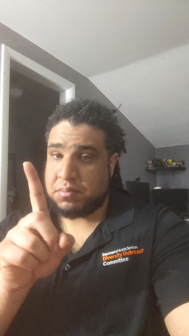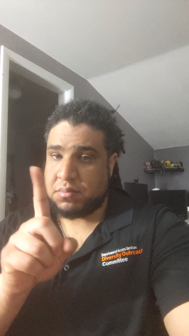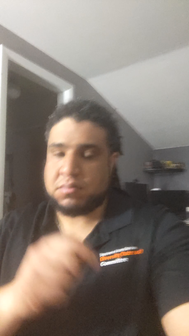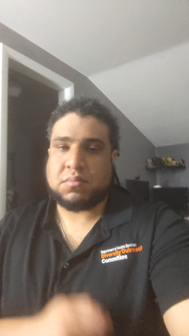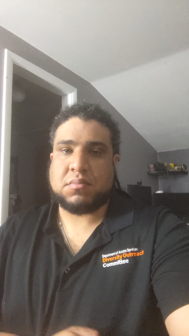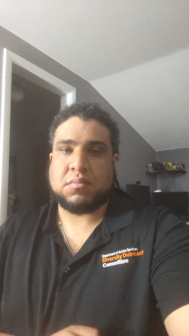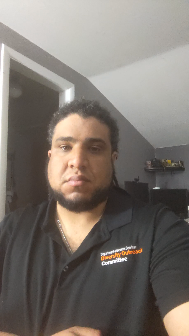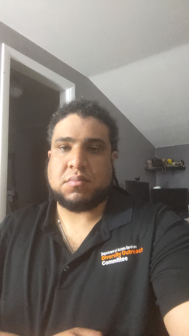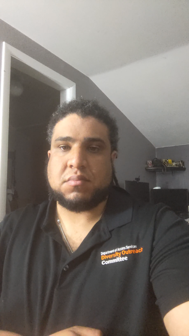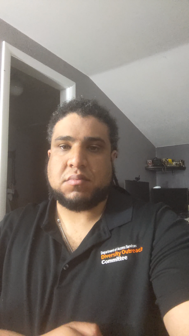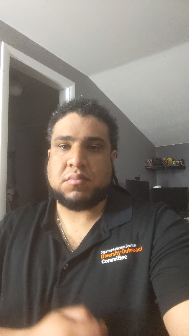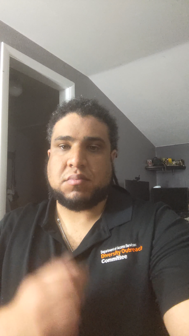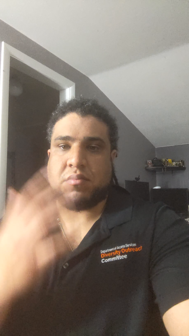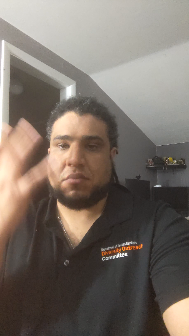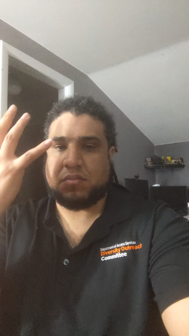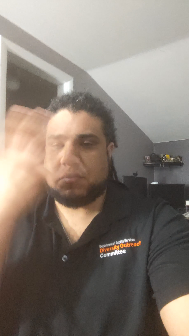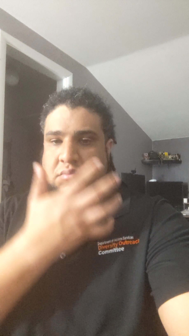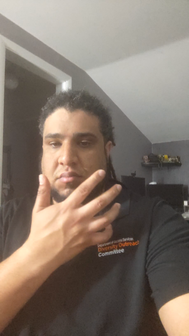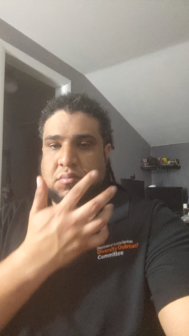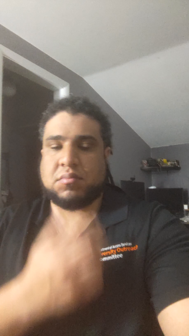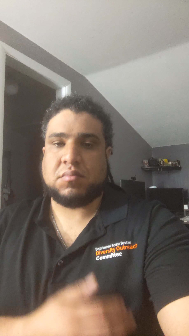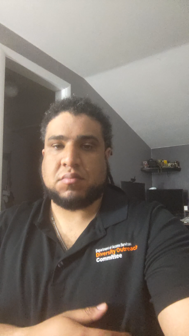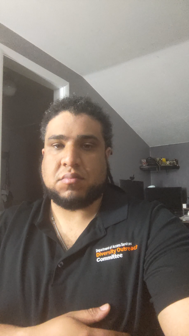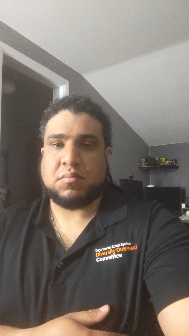dark